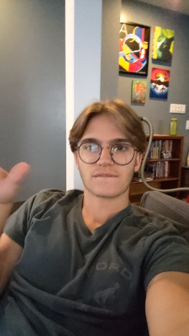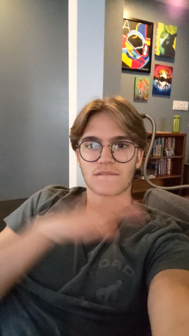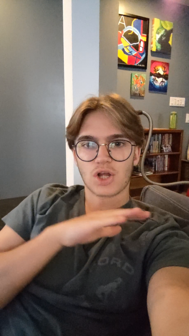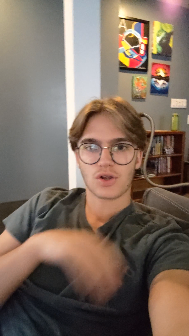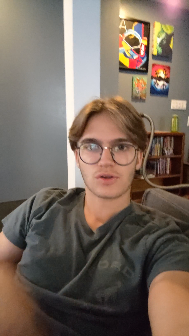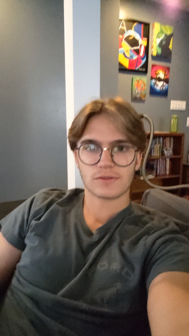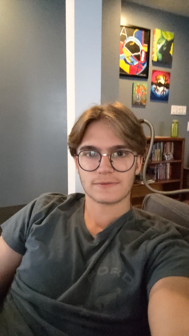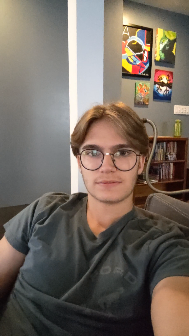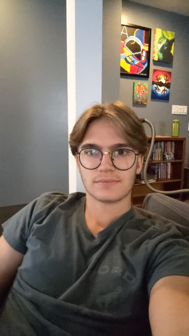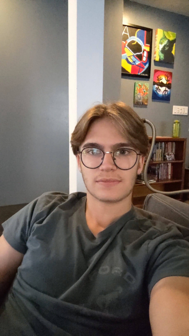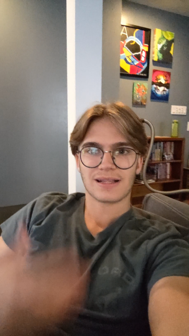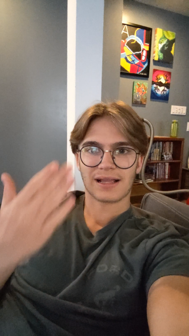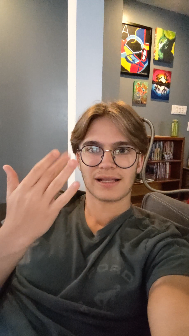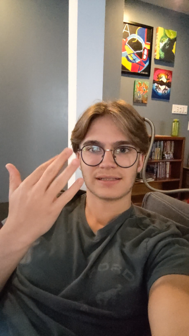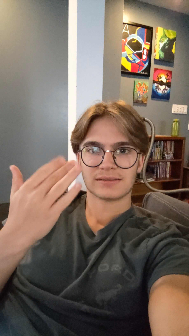hand